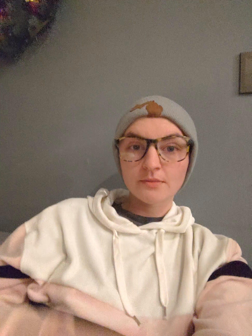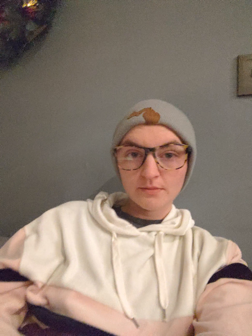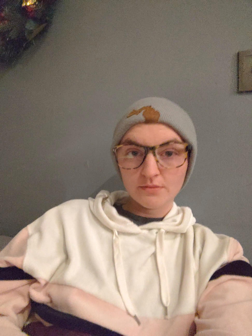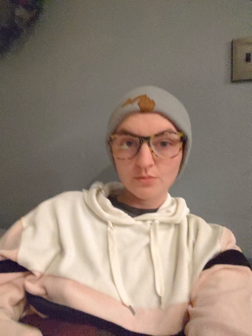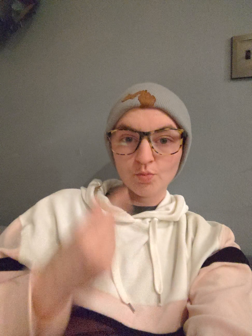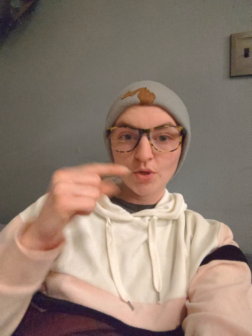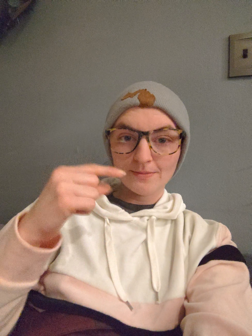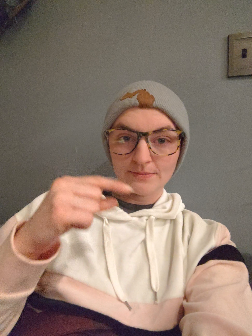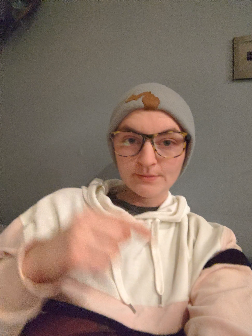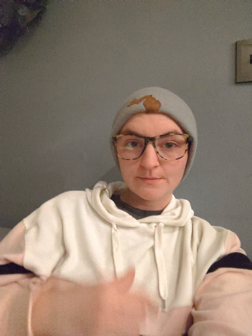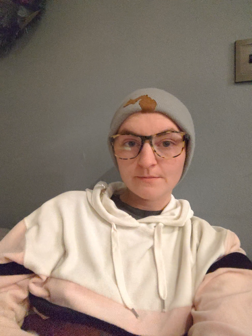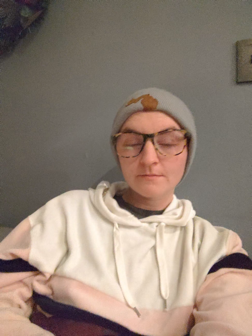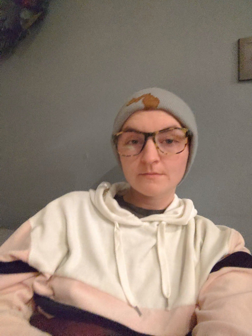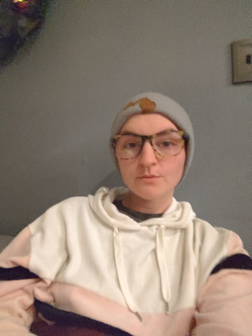green